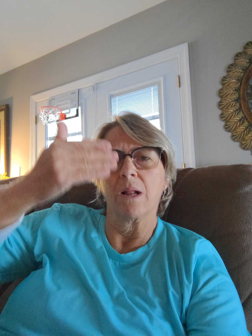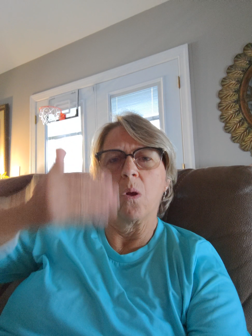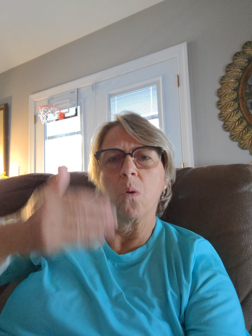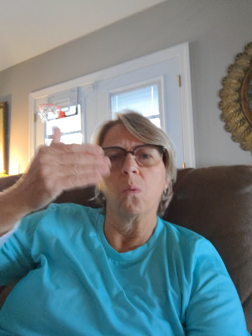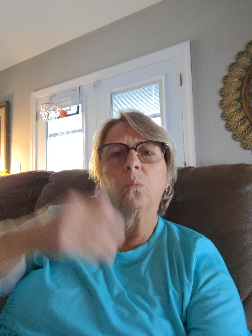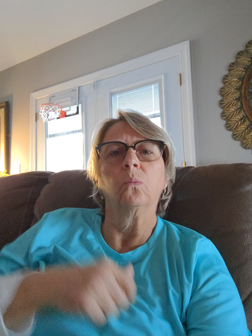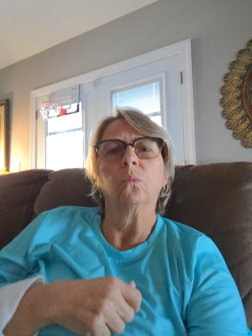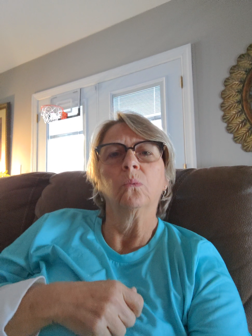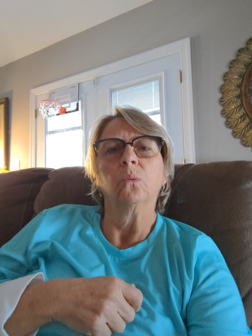window